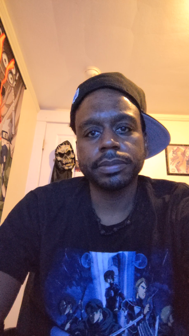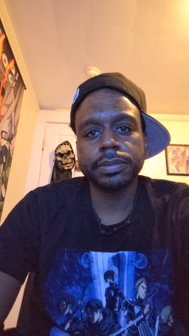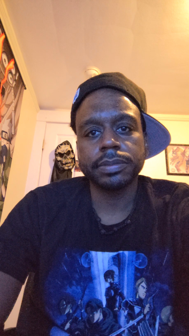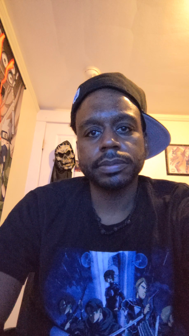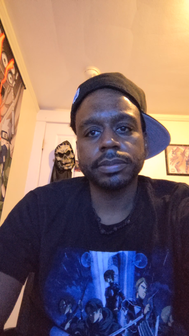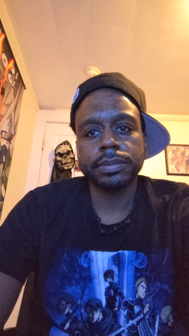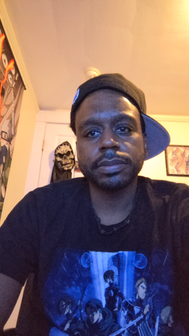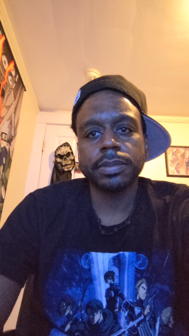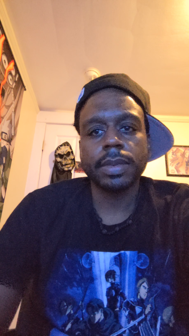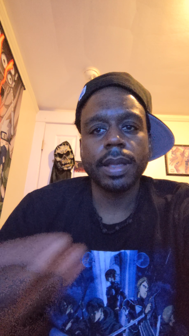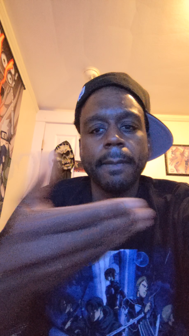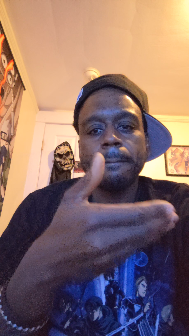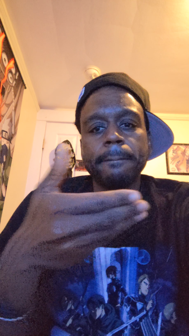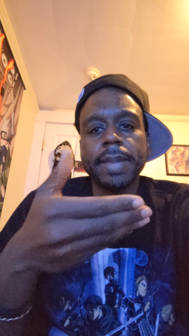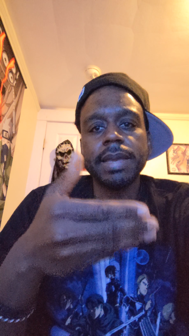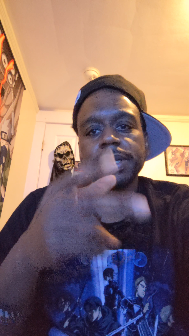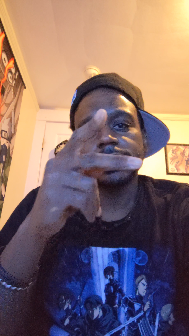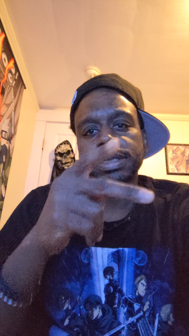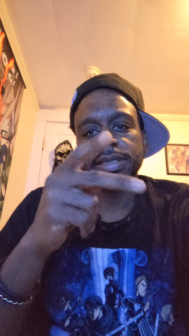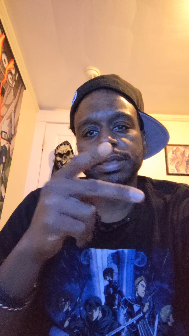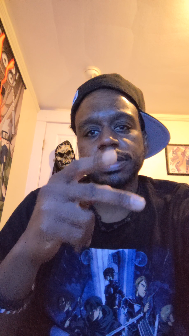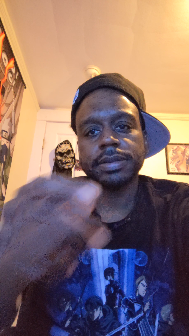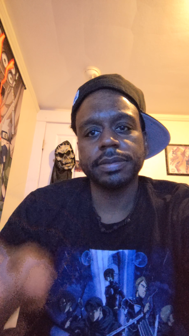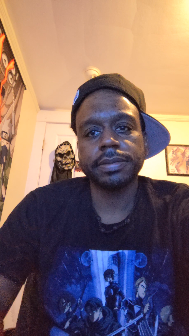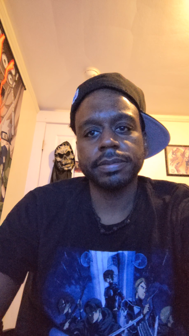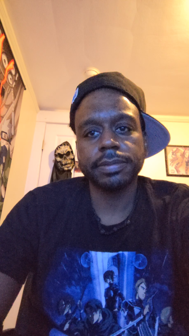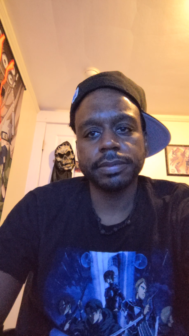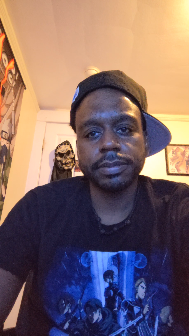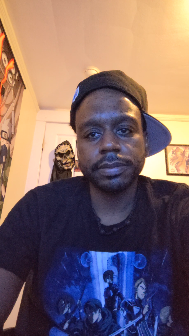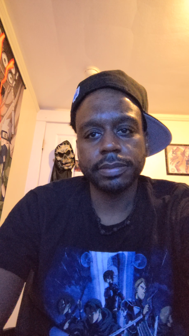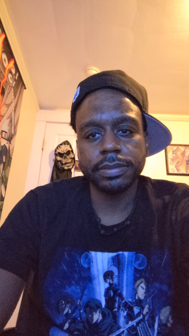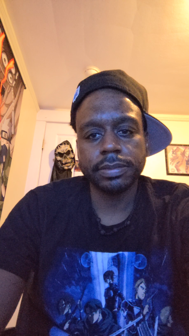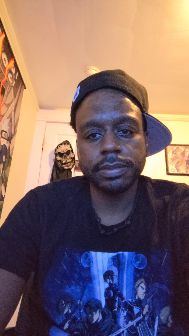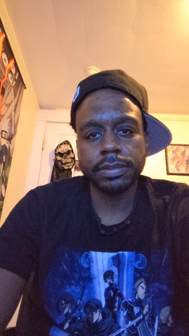babysitter